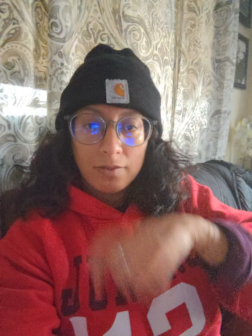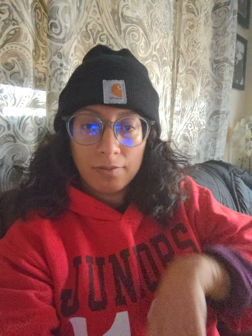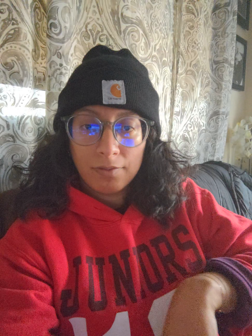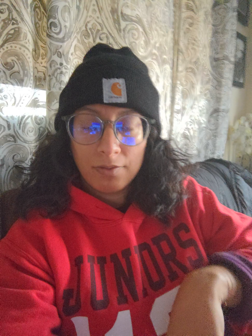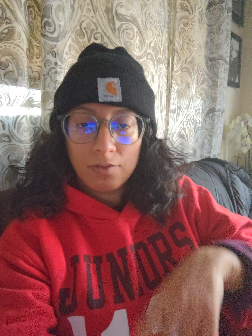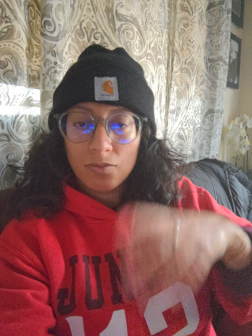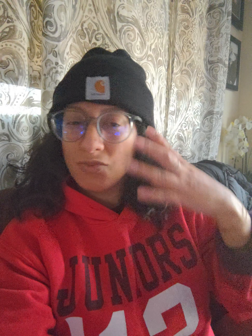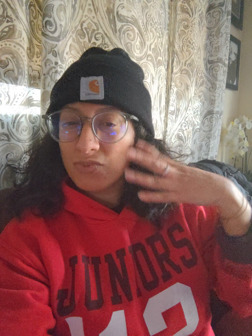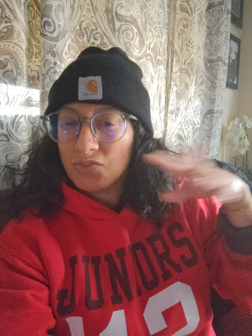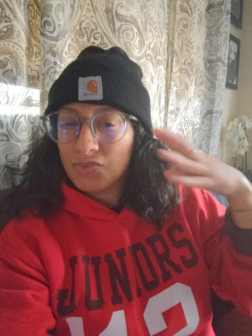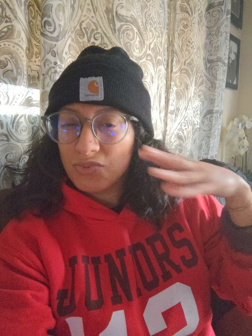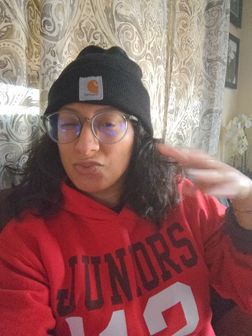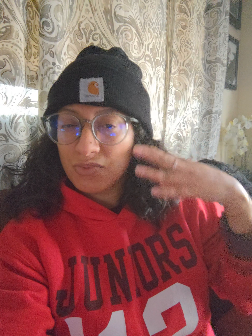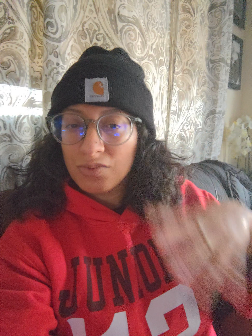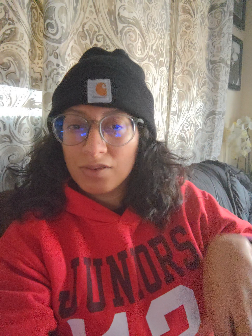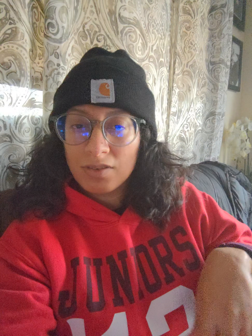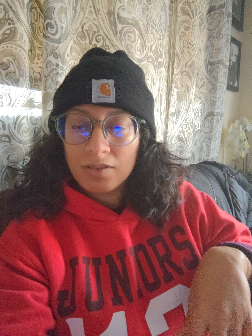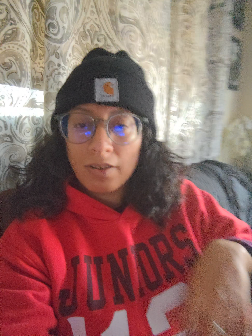noisy